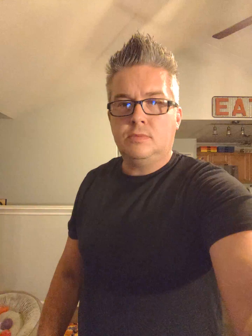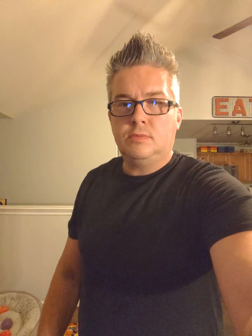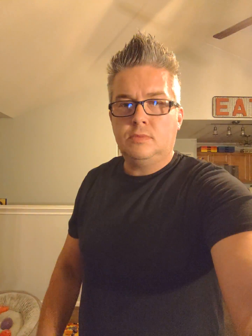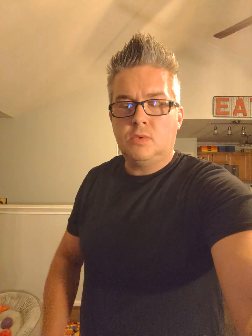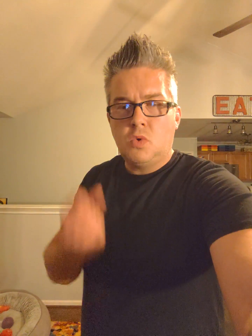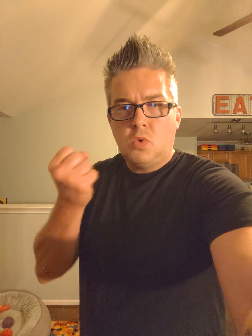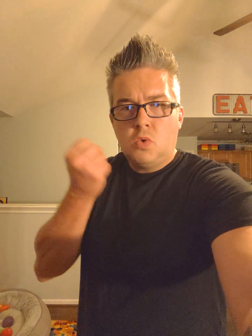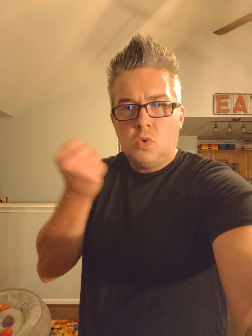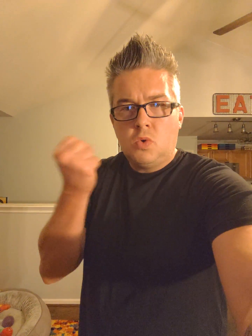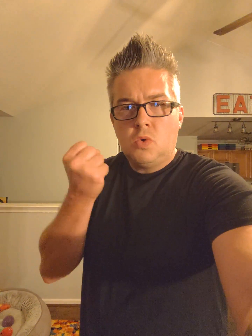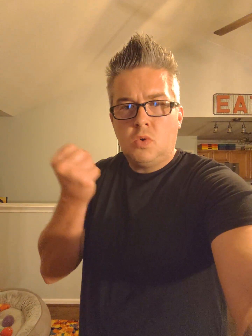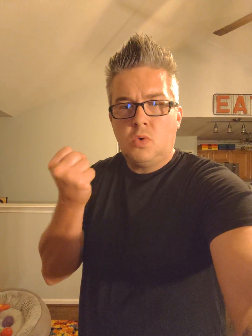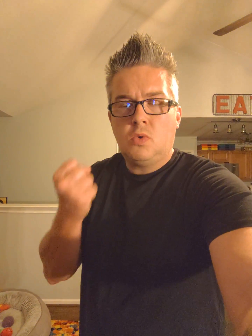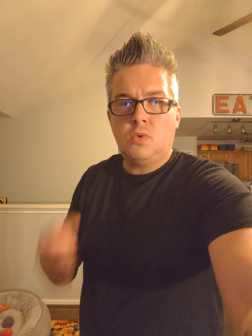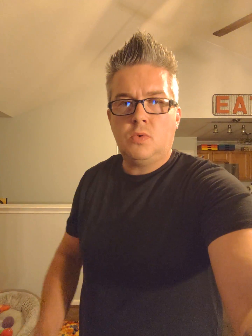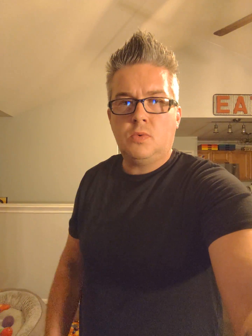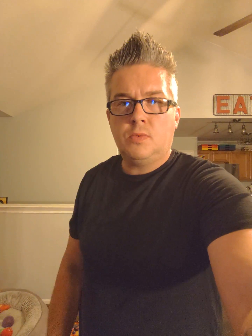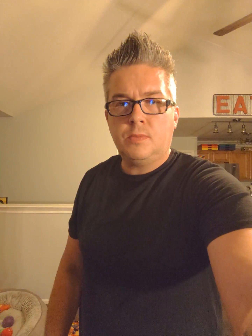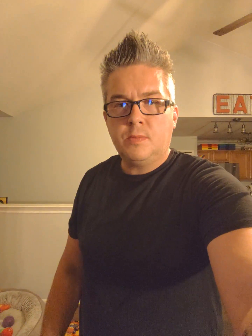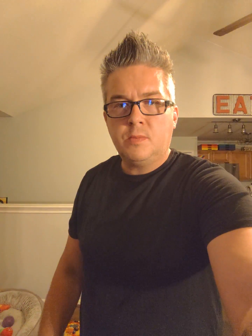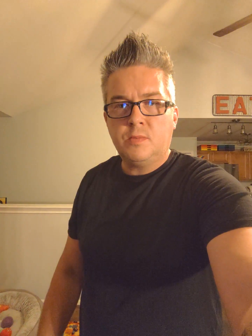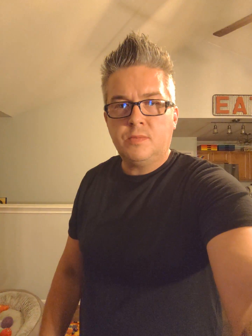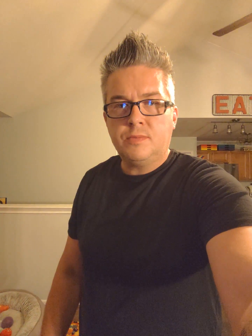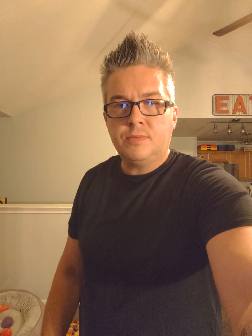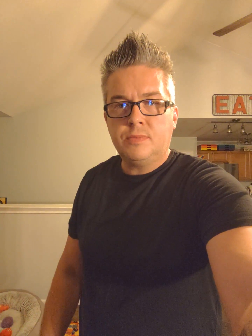hold